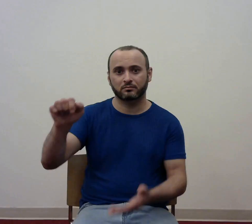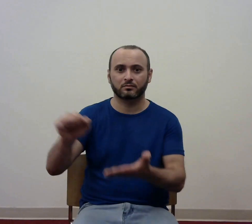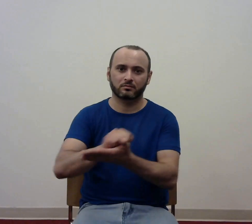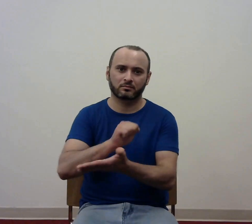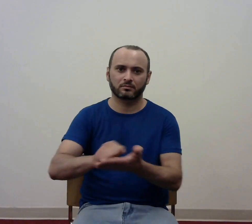sənəd